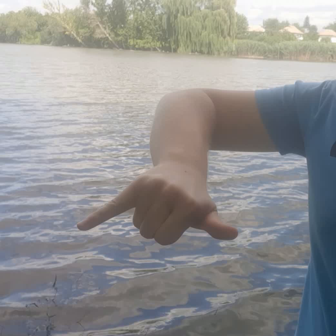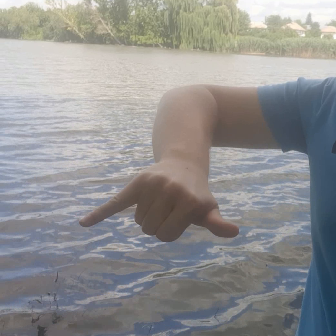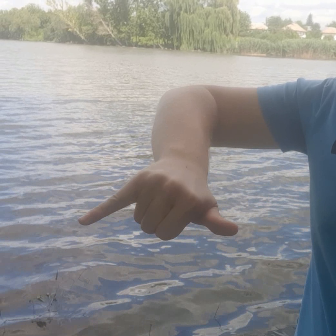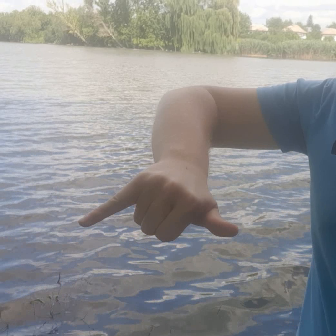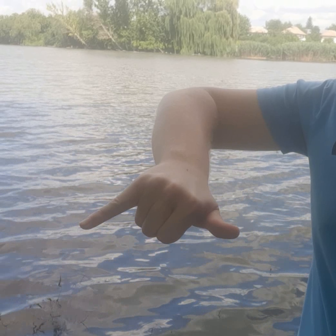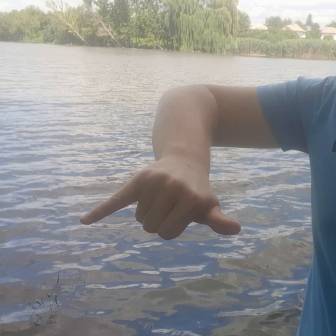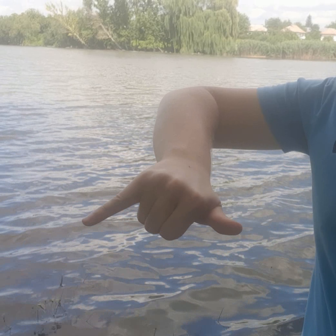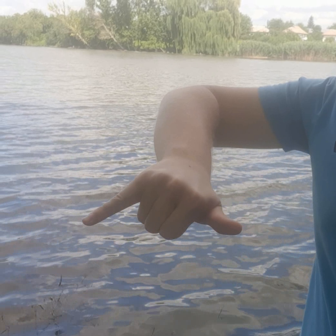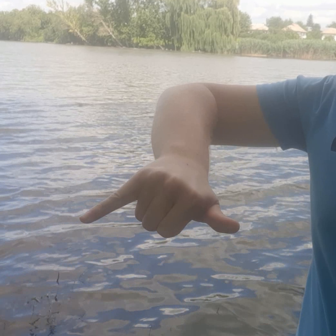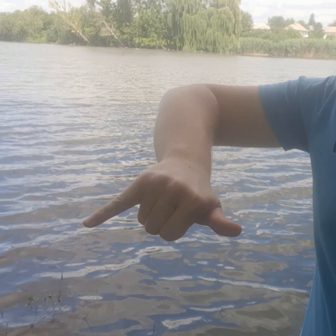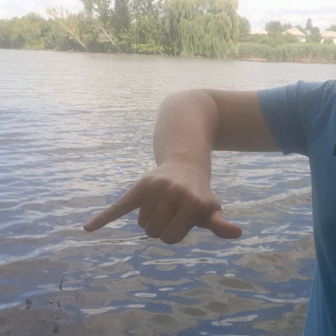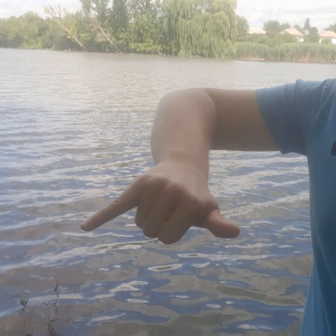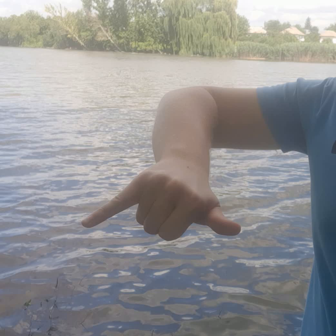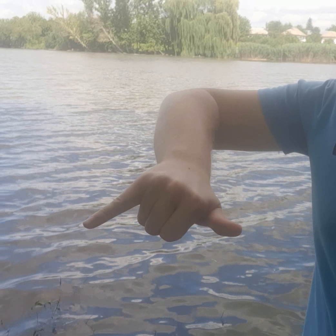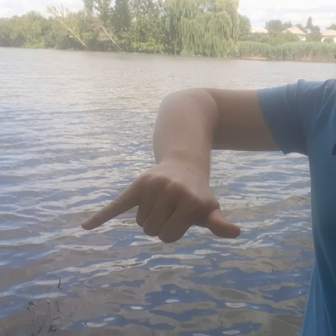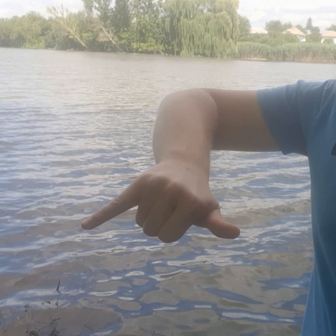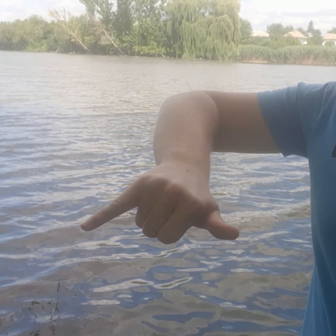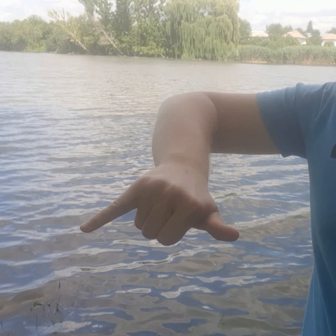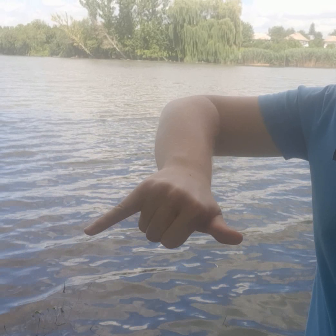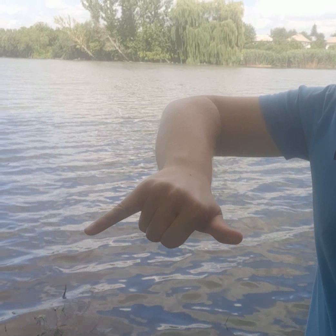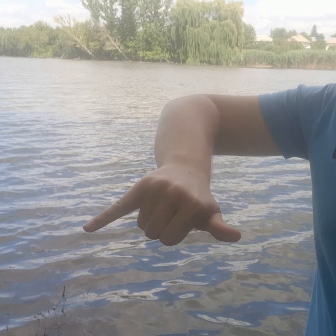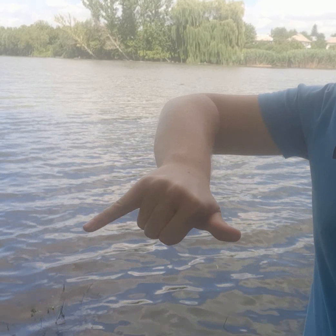У